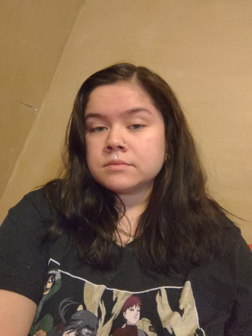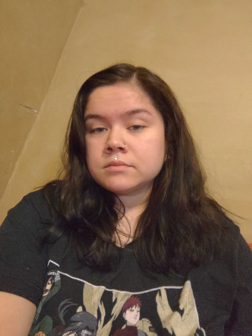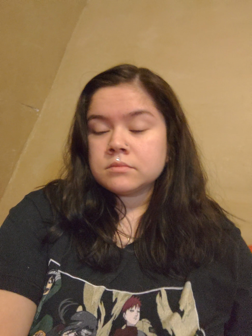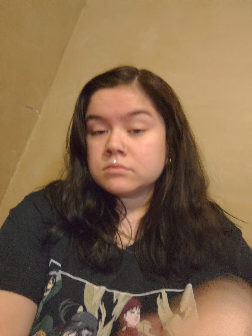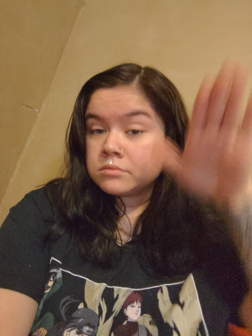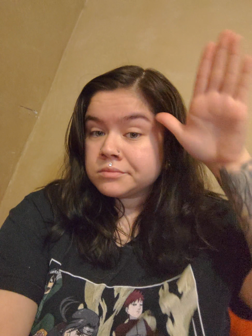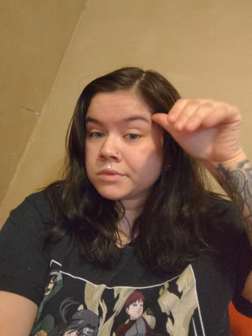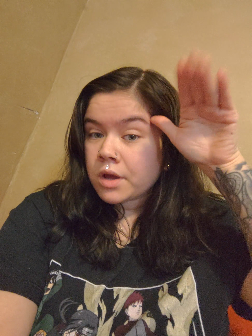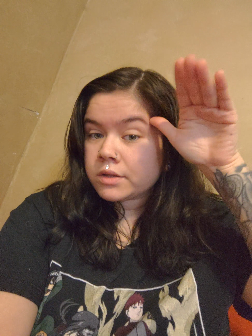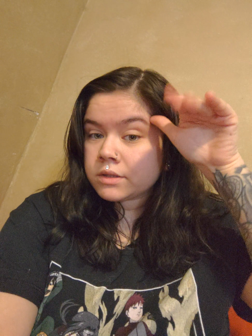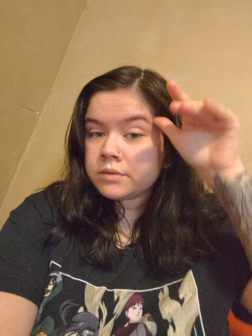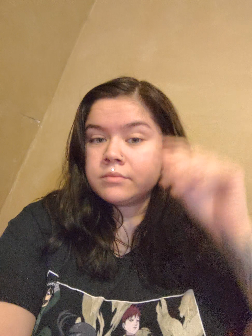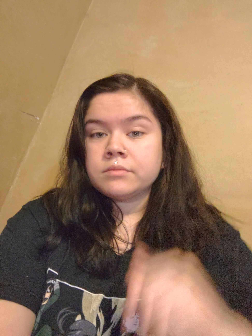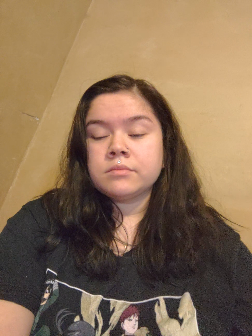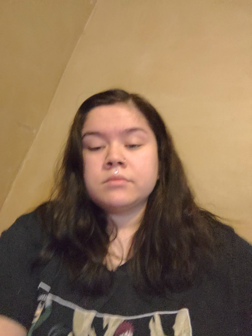donkey